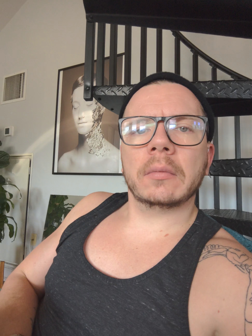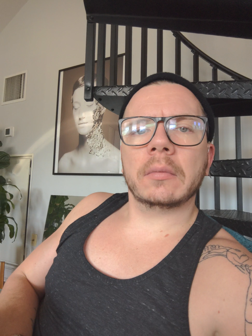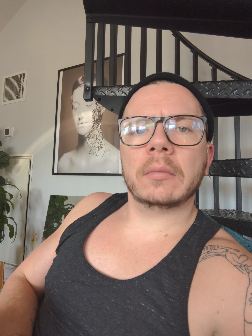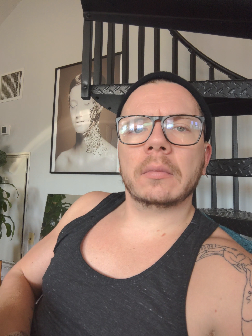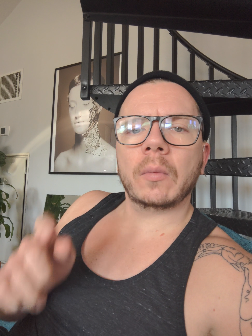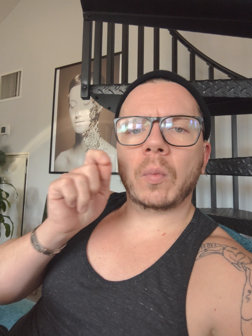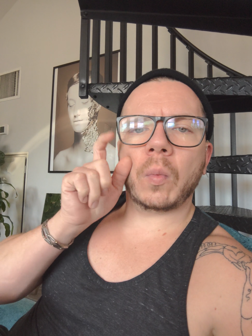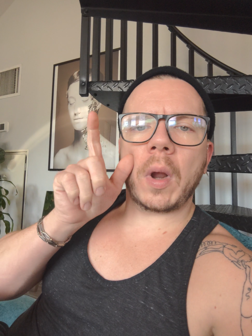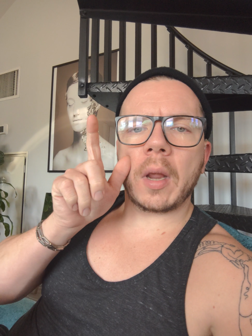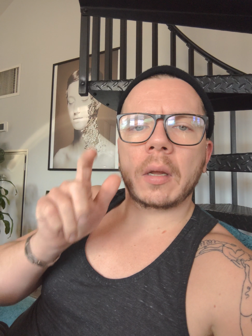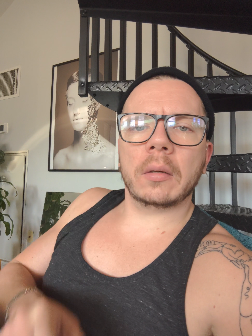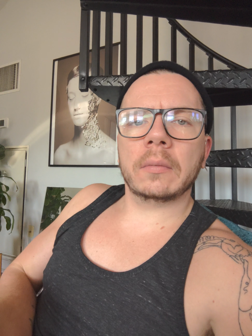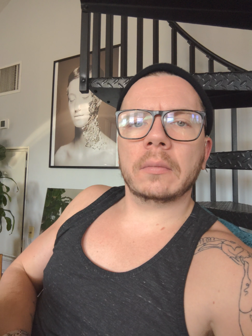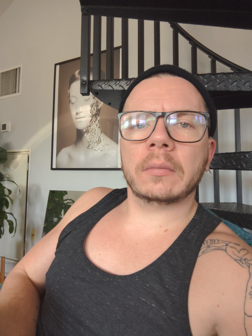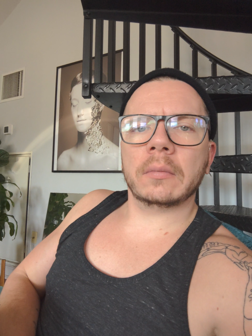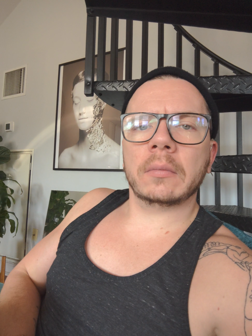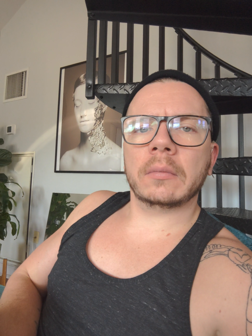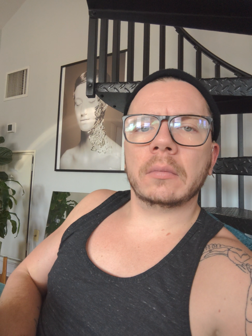wake